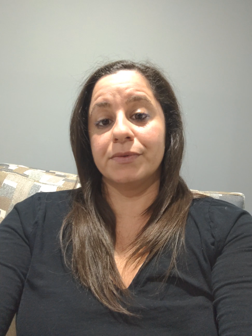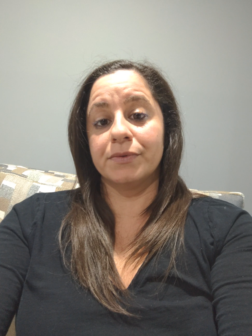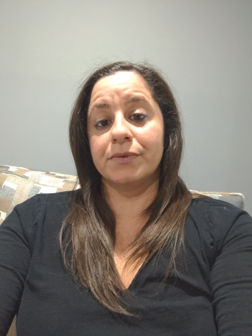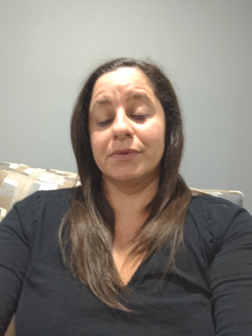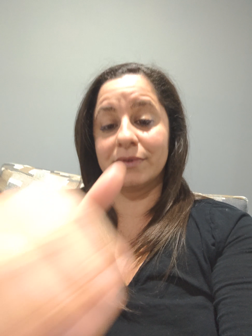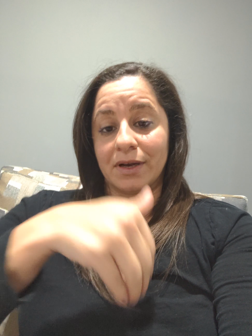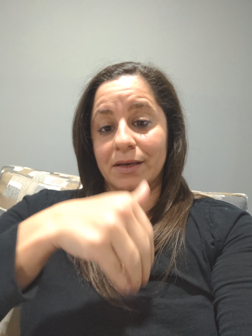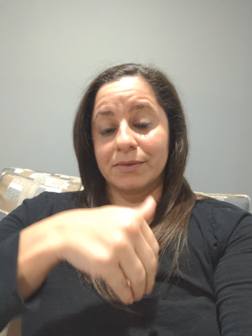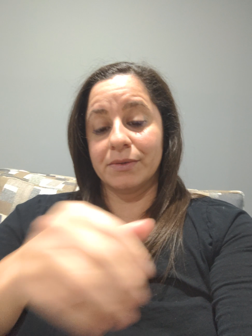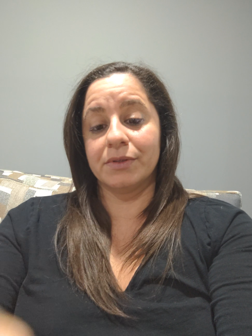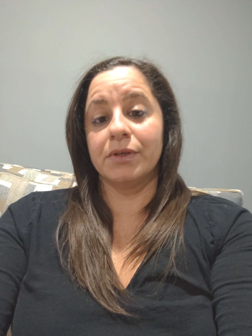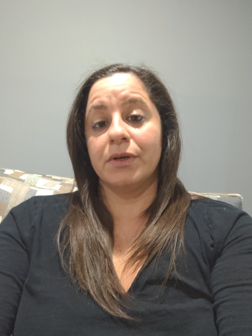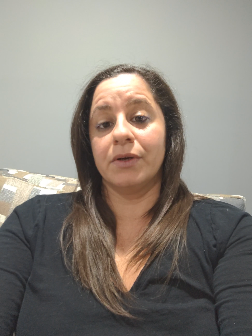night